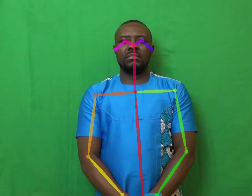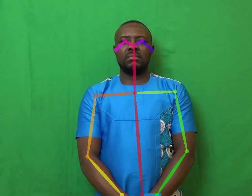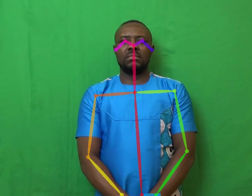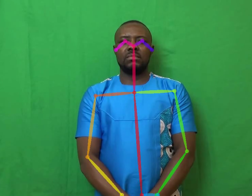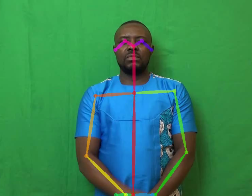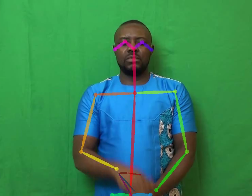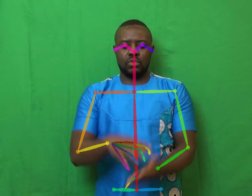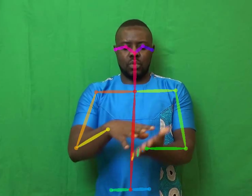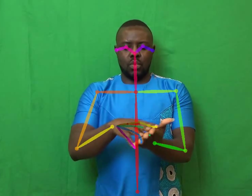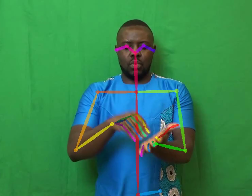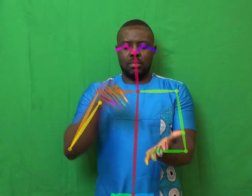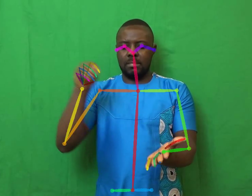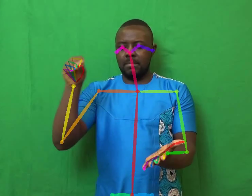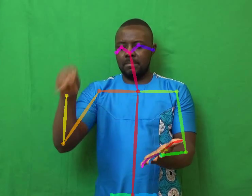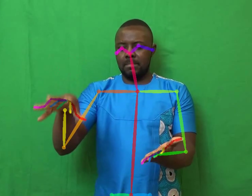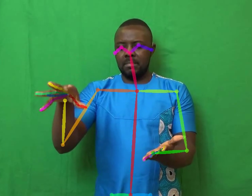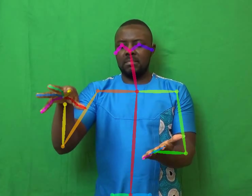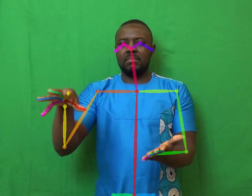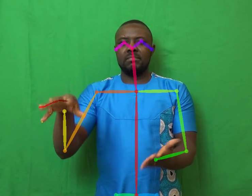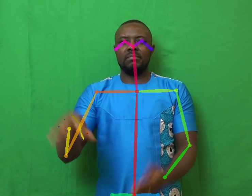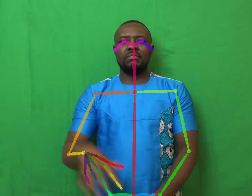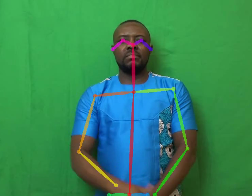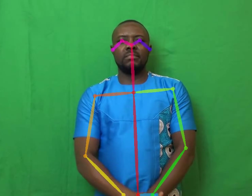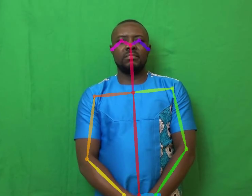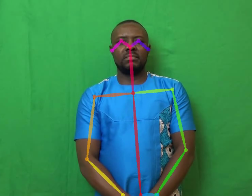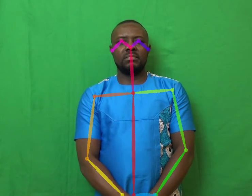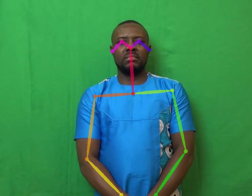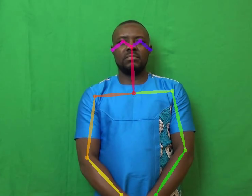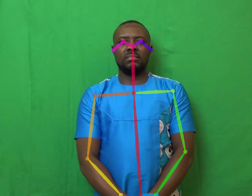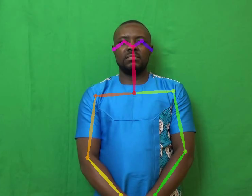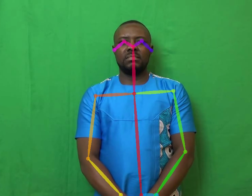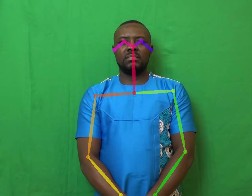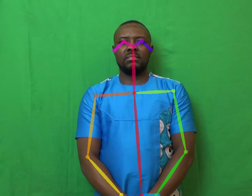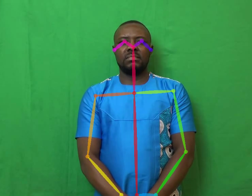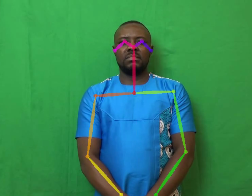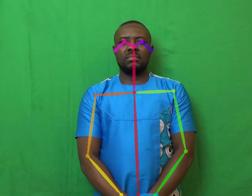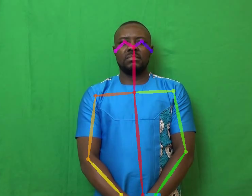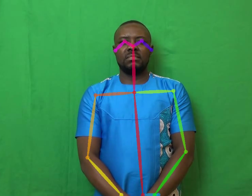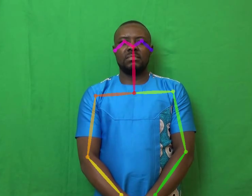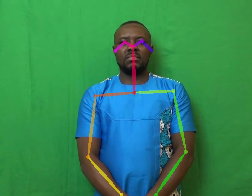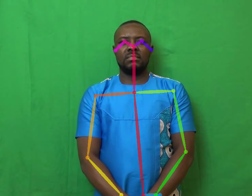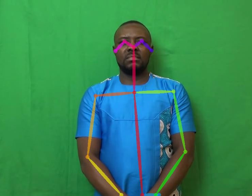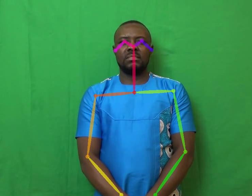paste